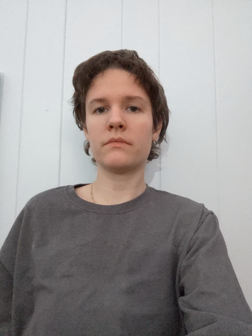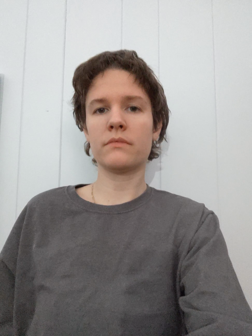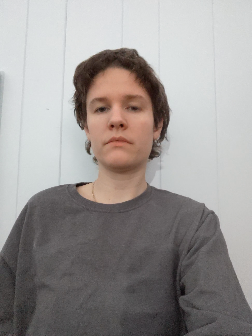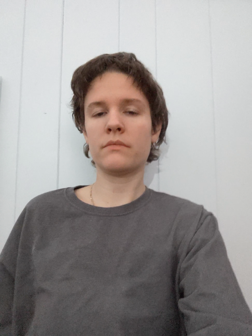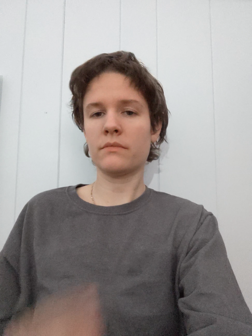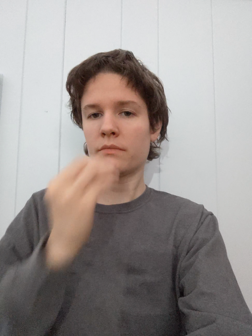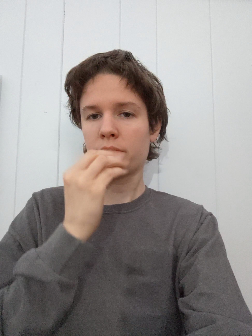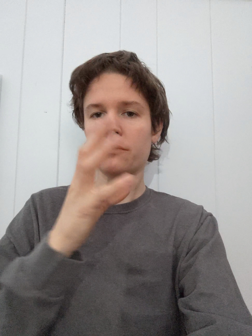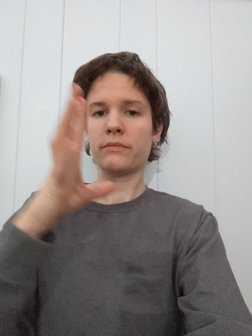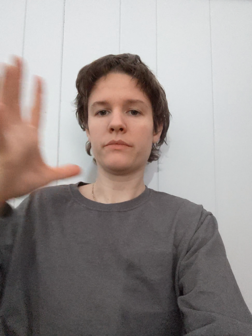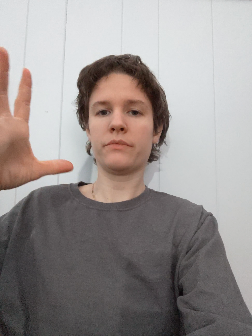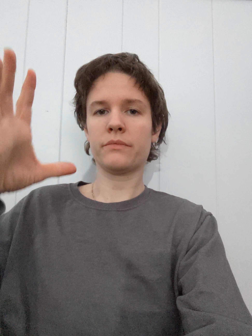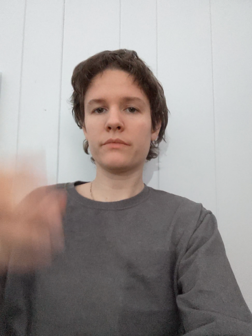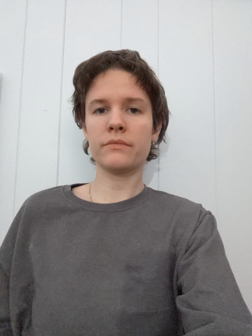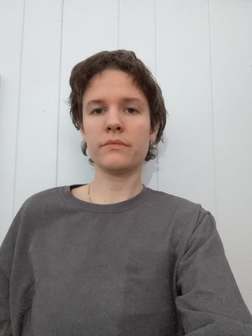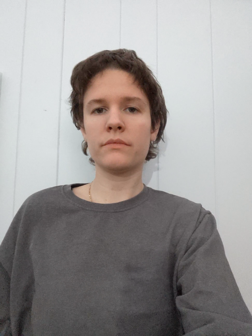balloon